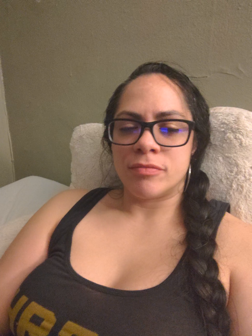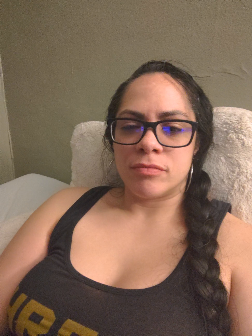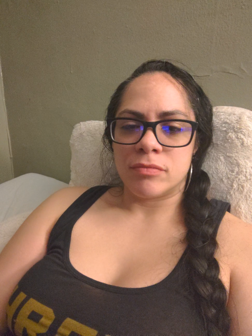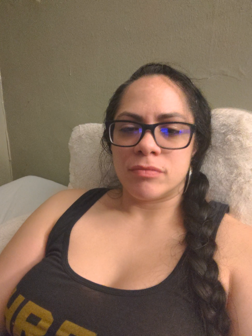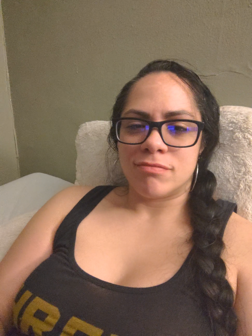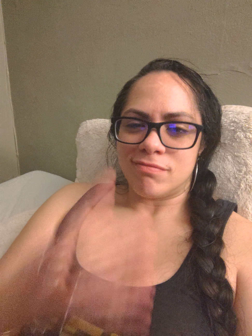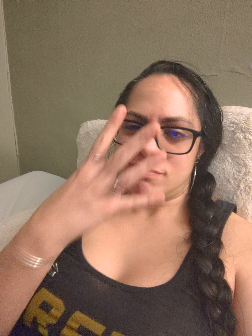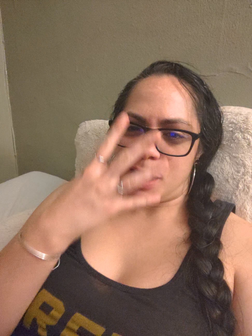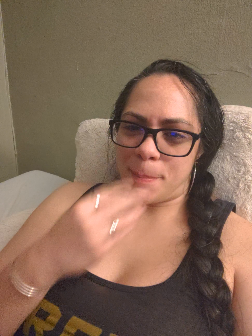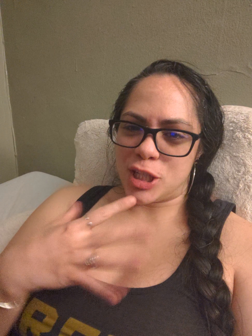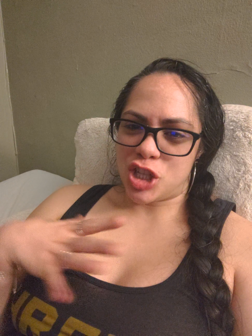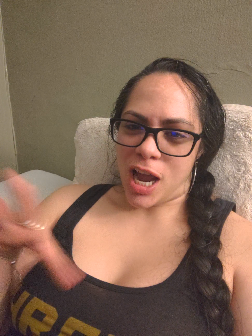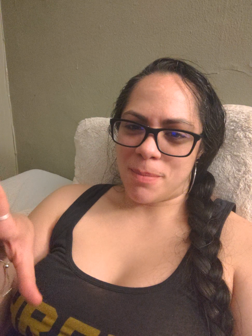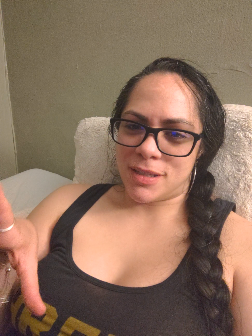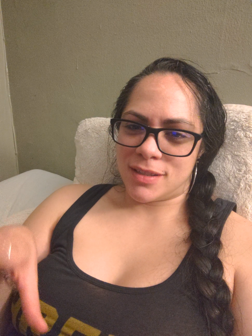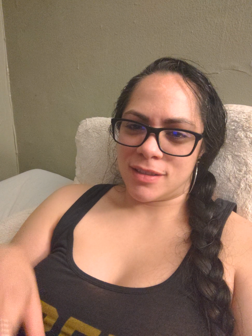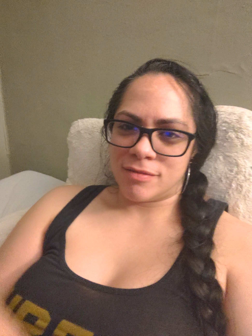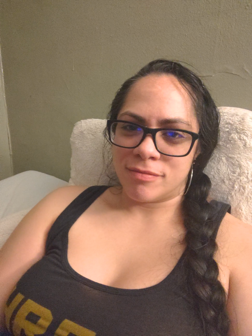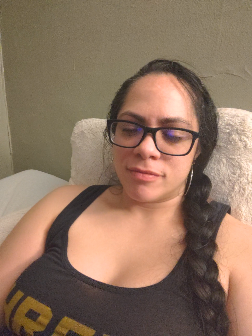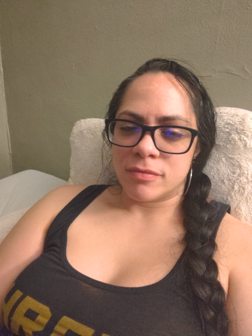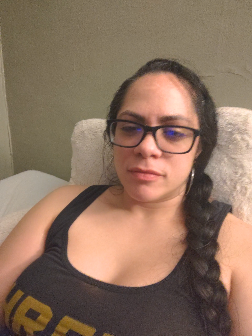pajamas